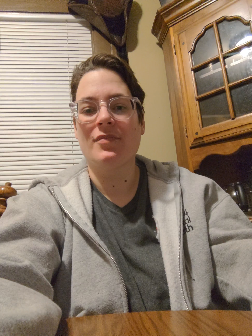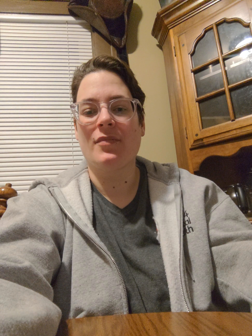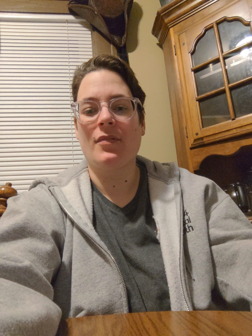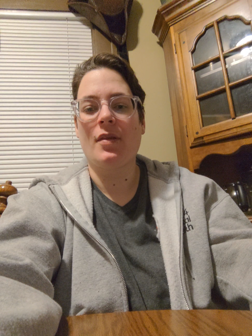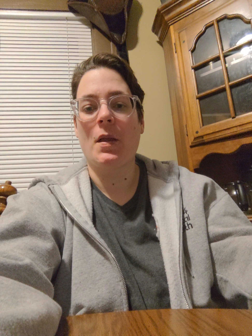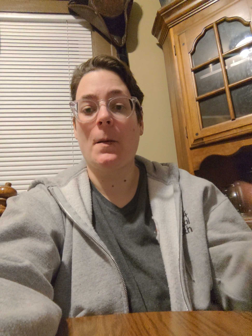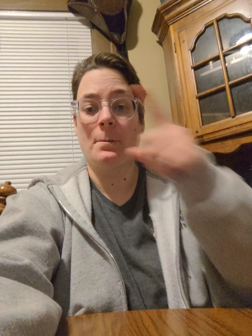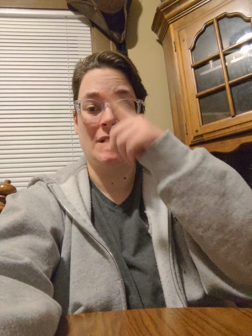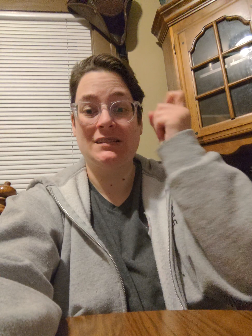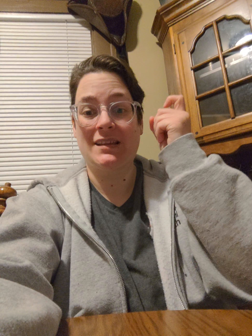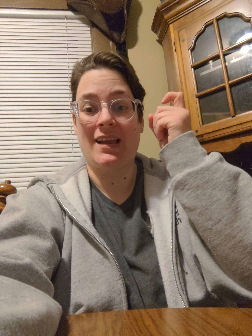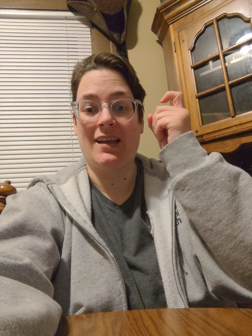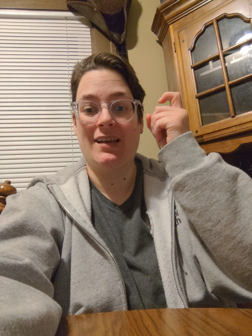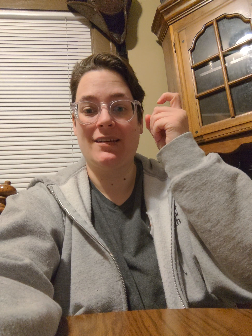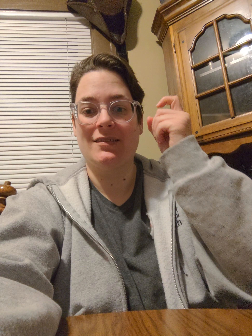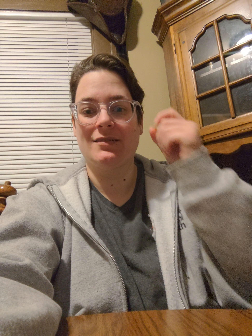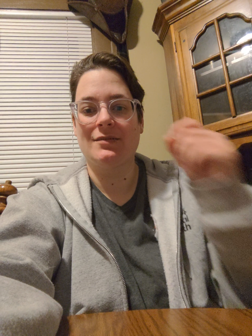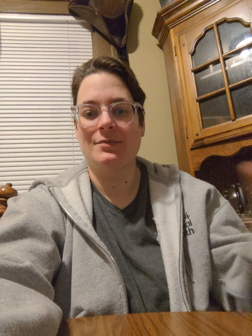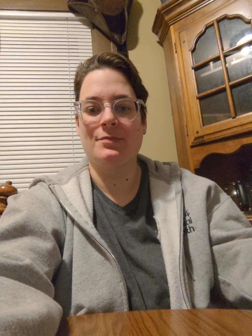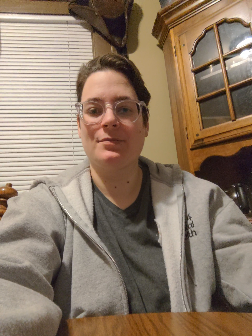because